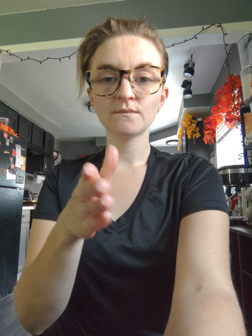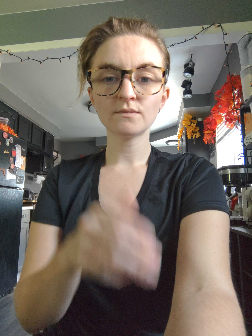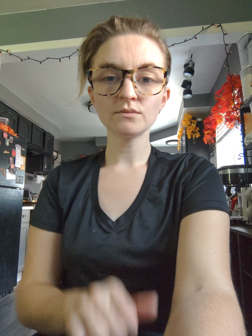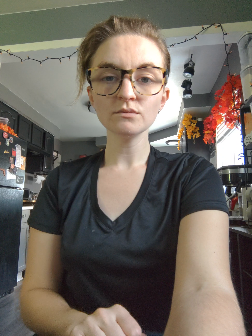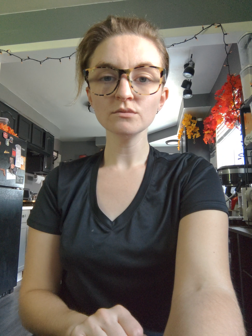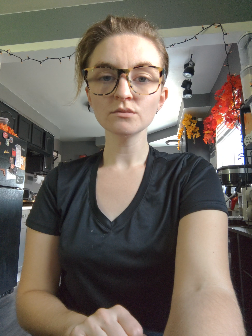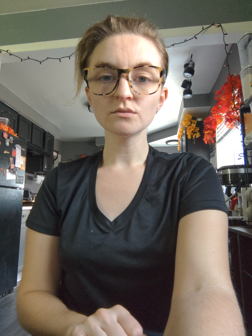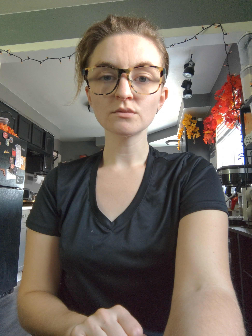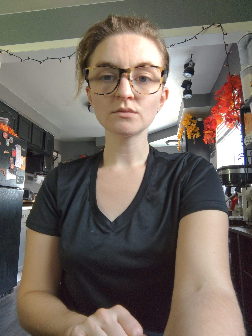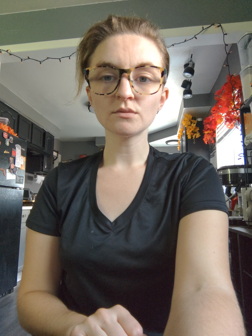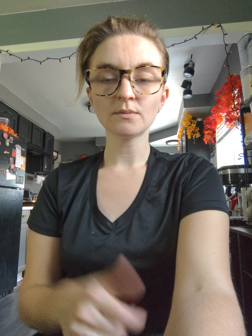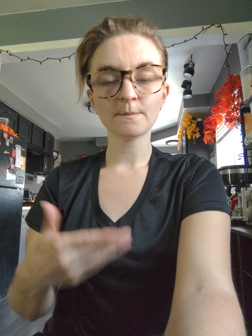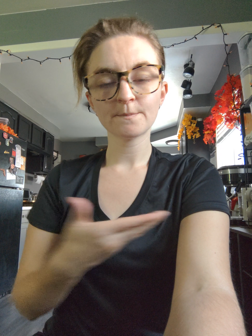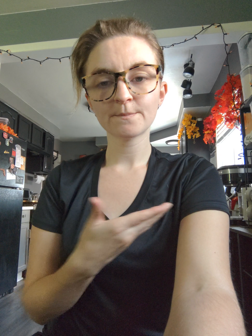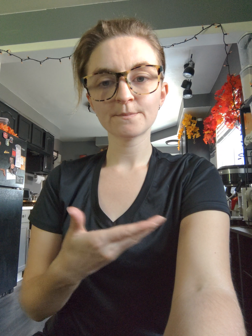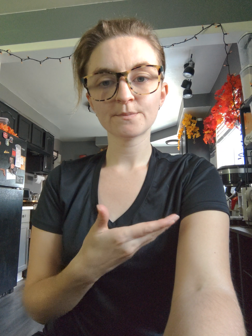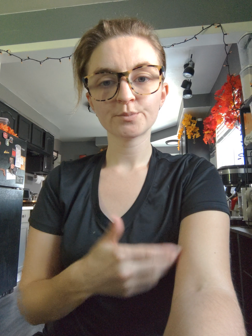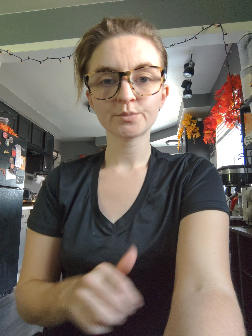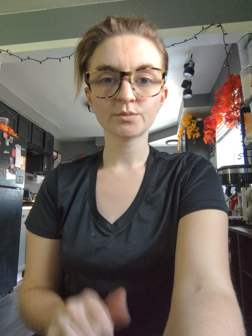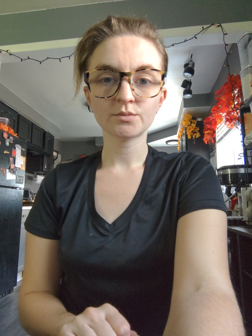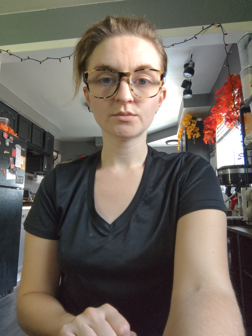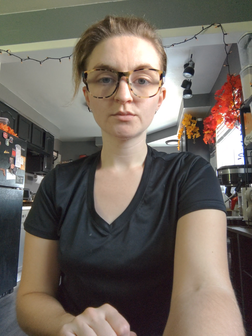baby